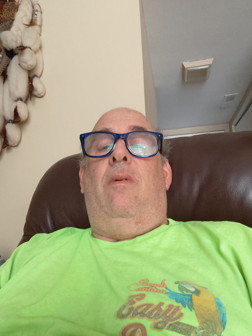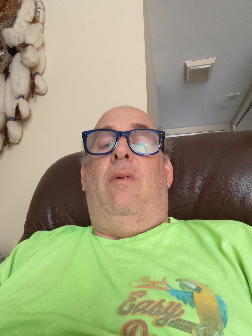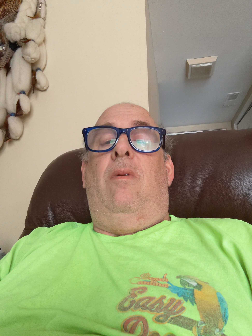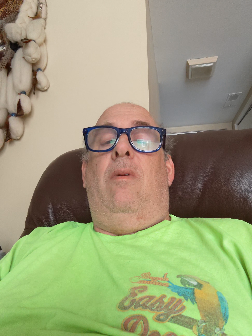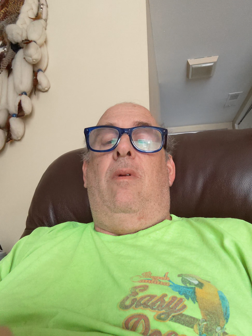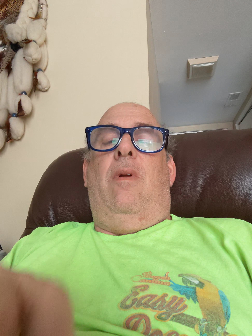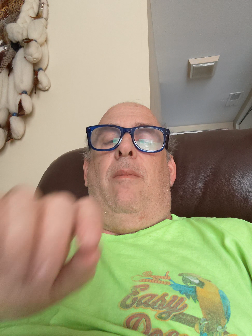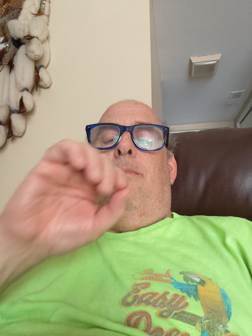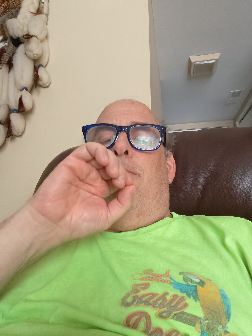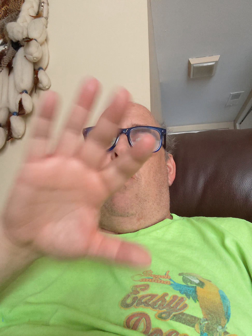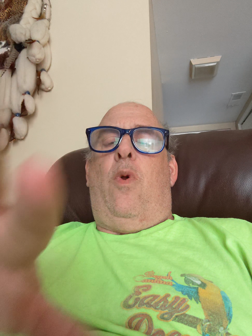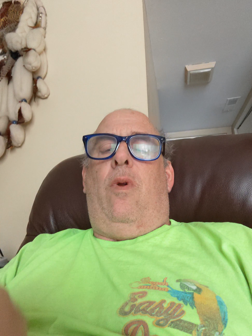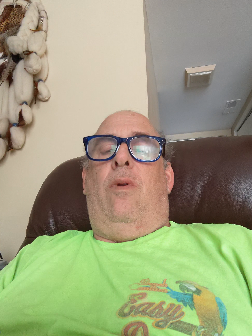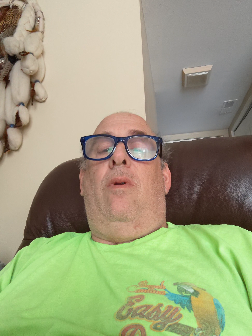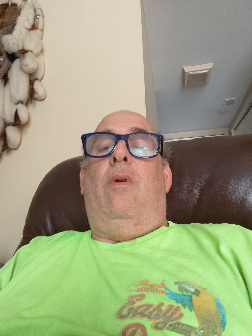blow